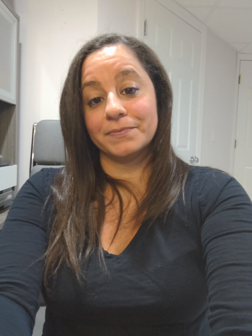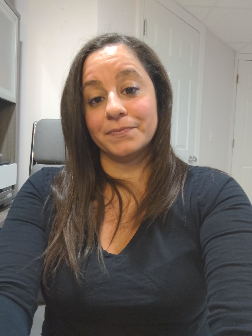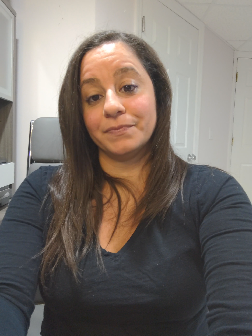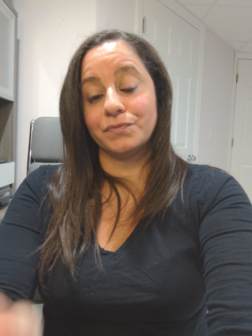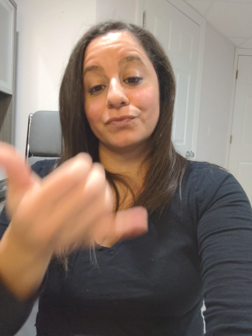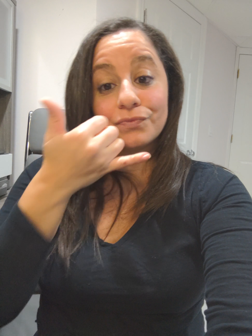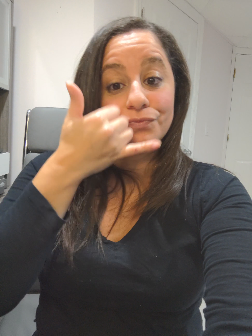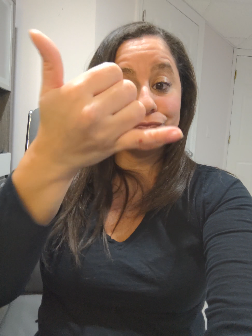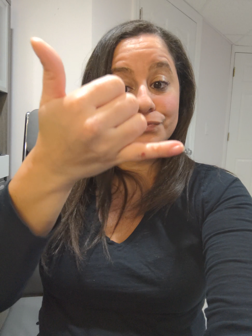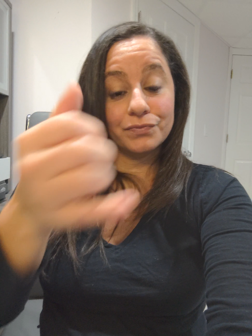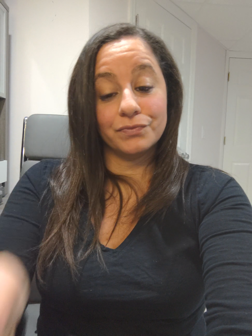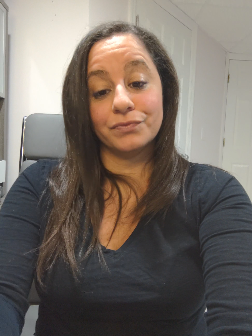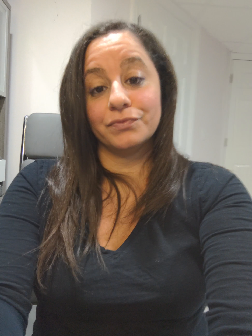call on the phone